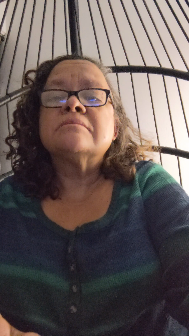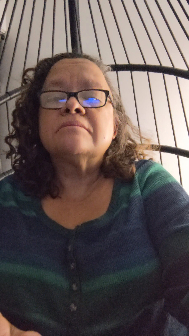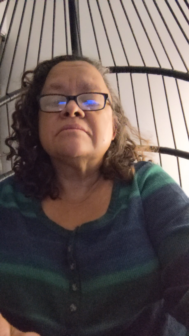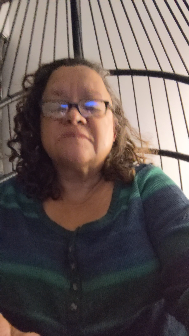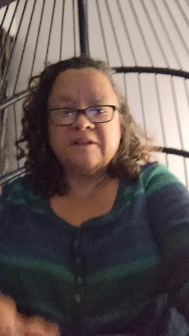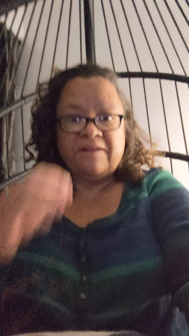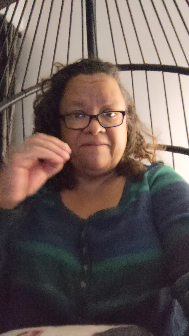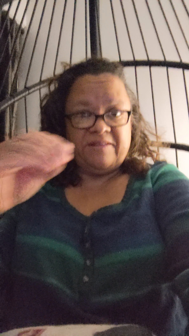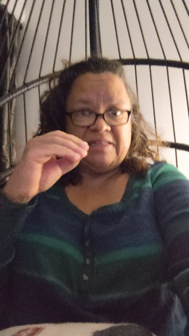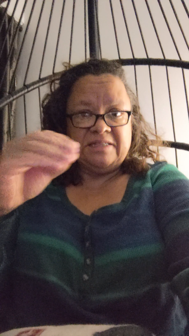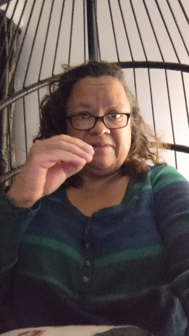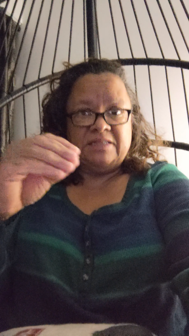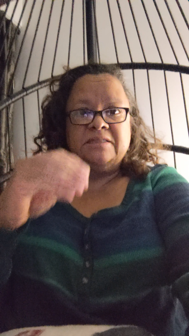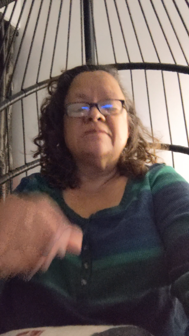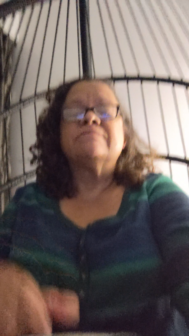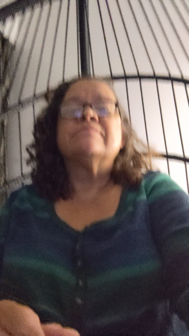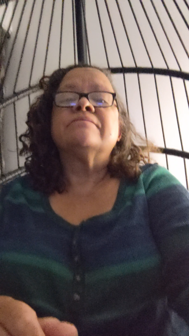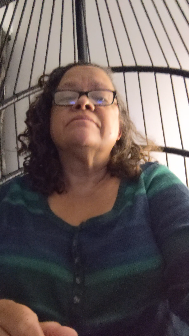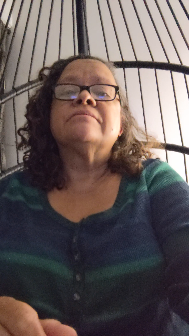fix